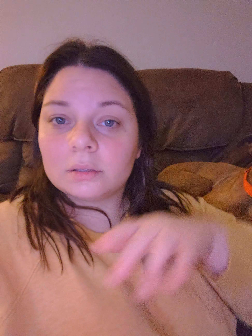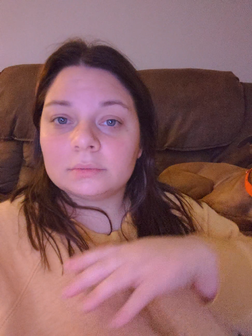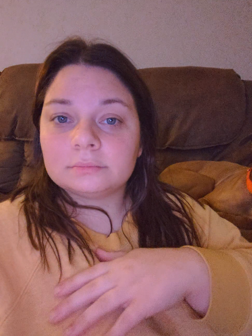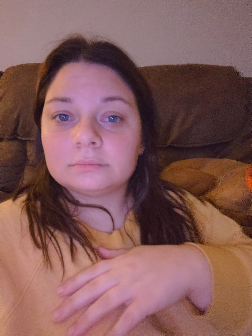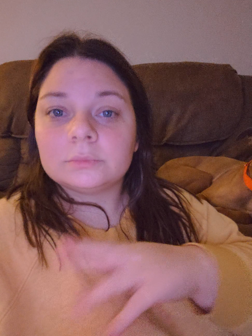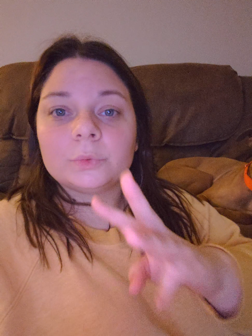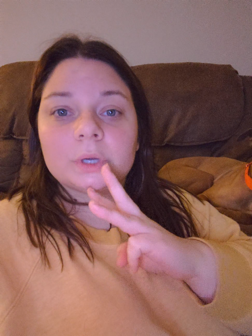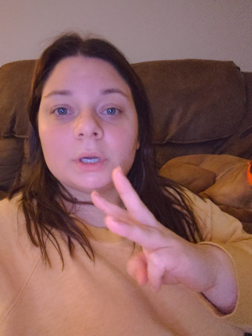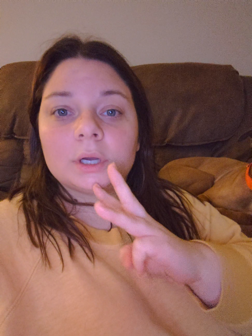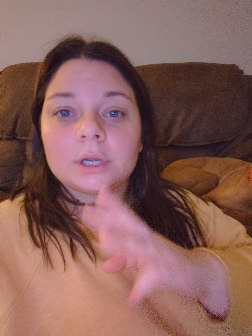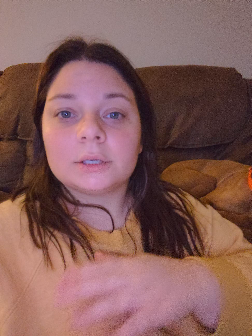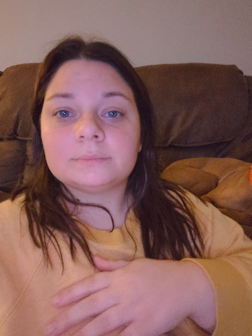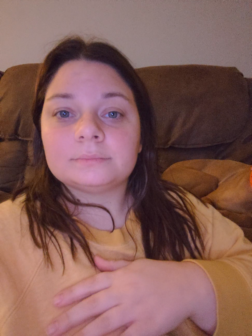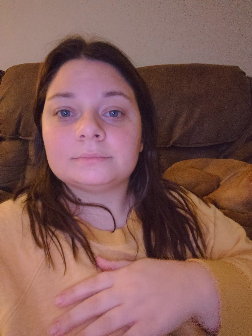water